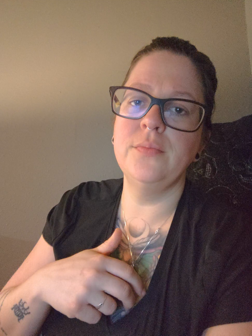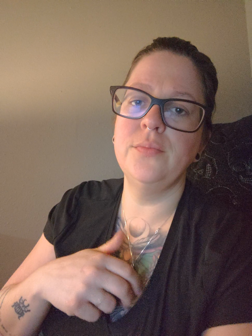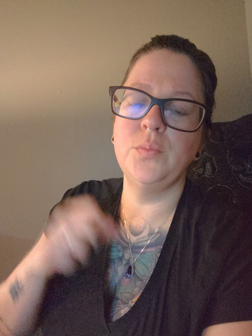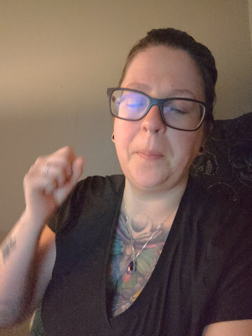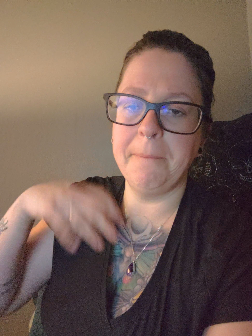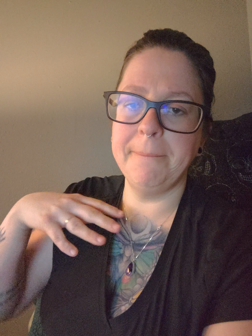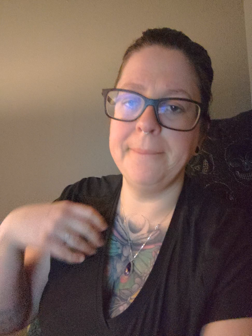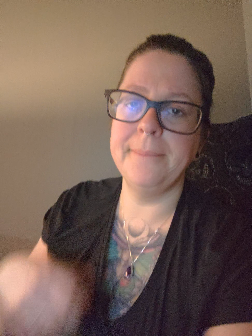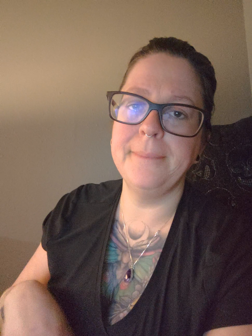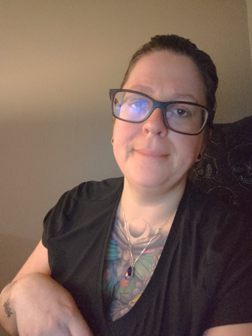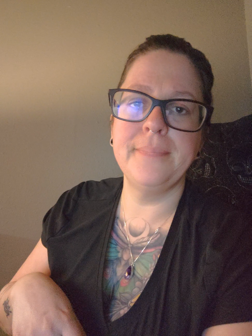drop